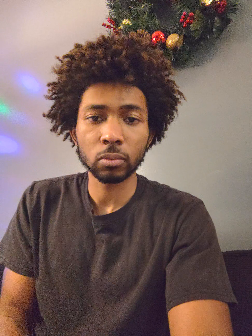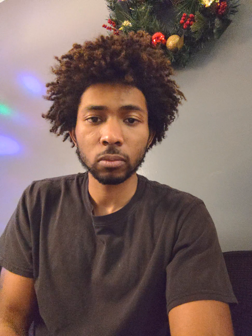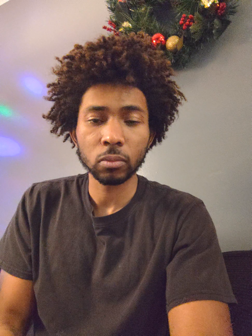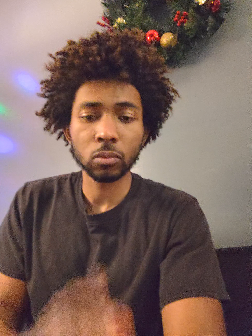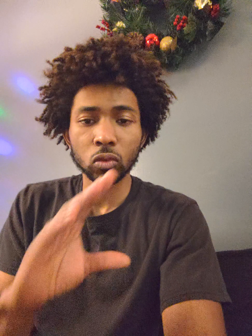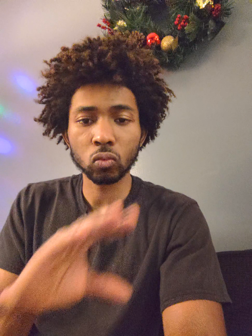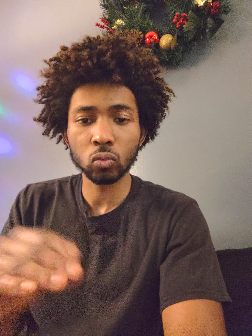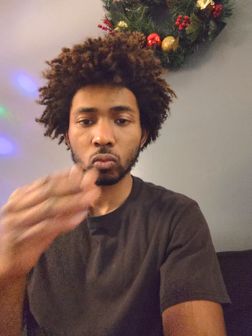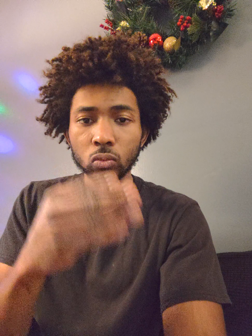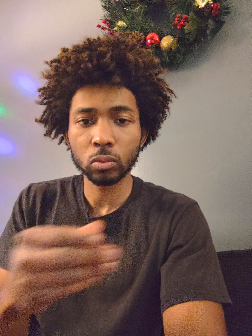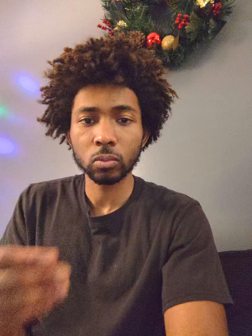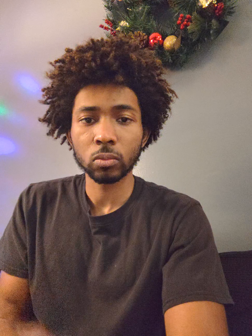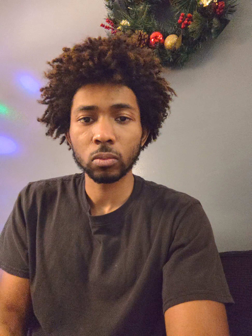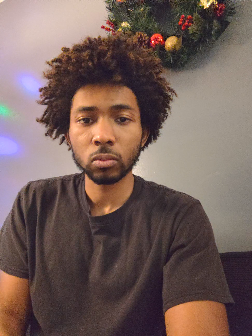story